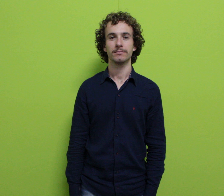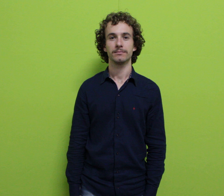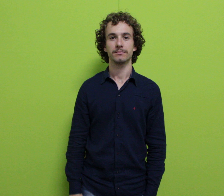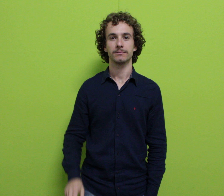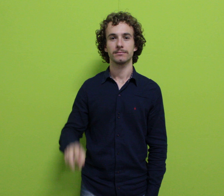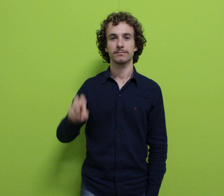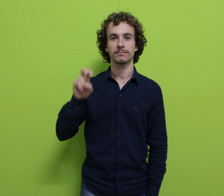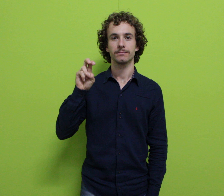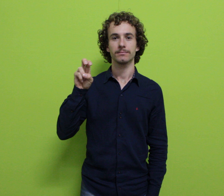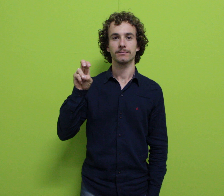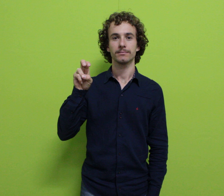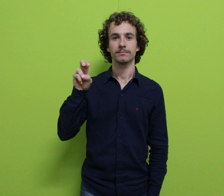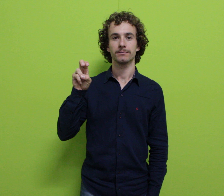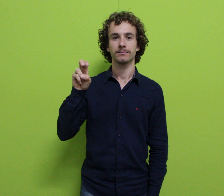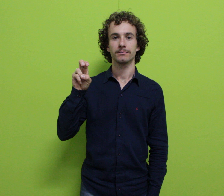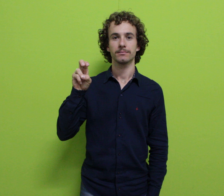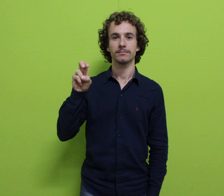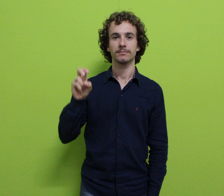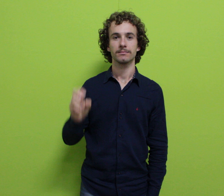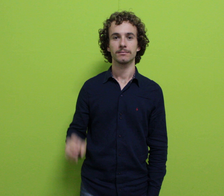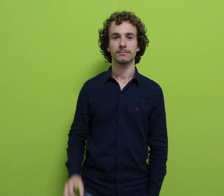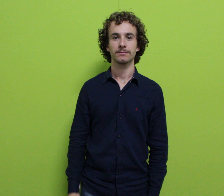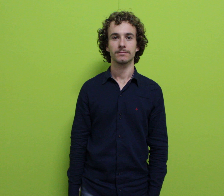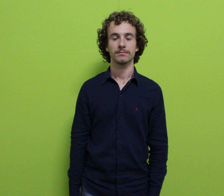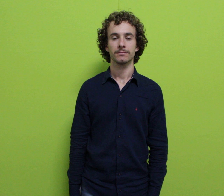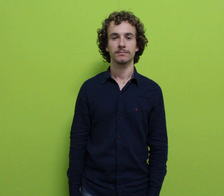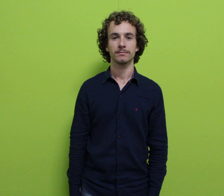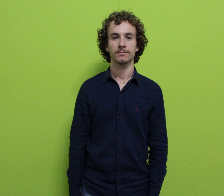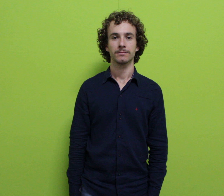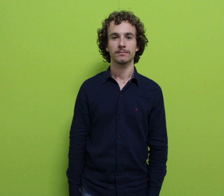cinco